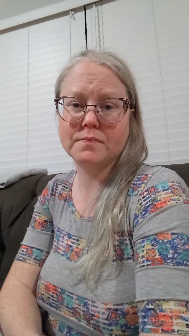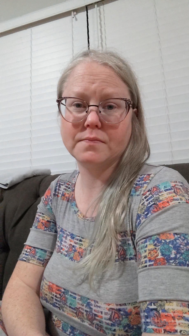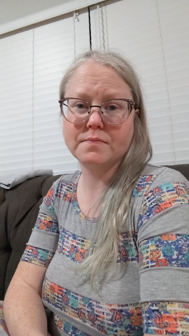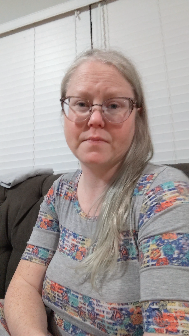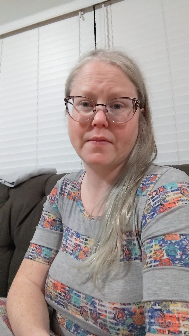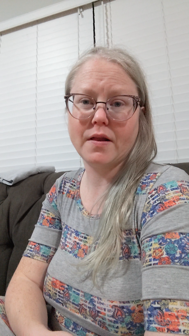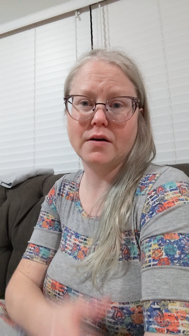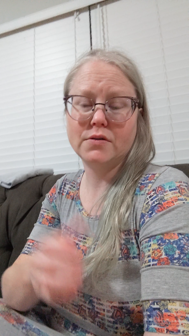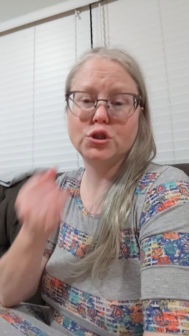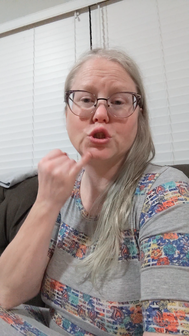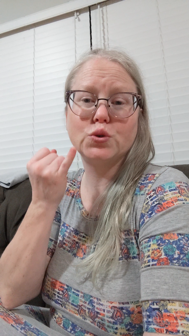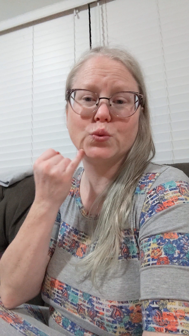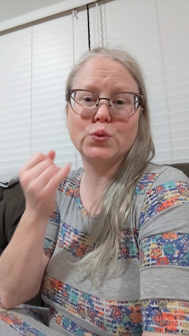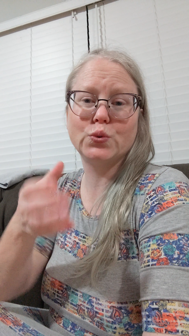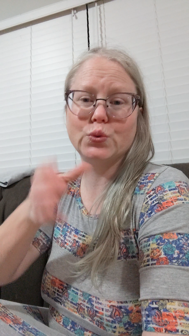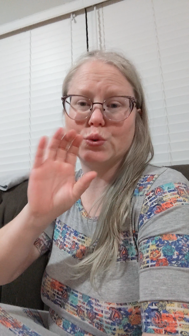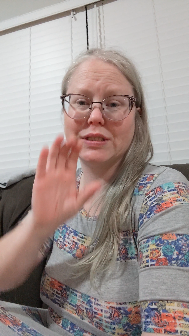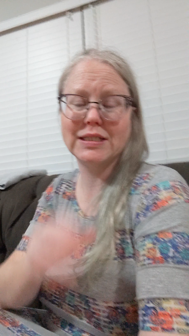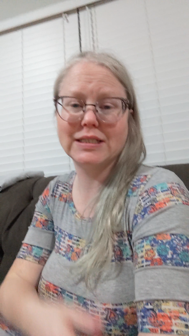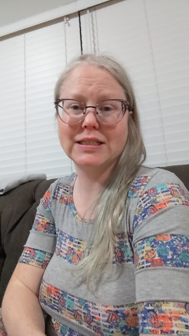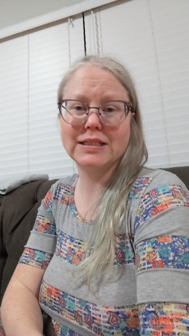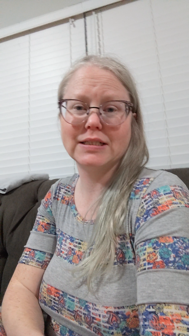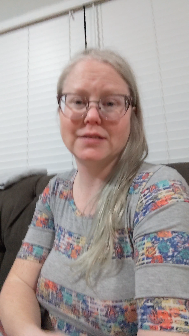juice